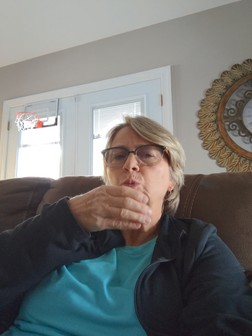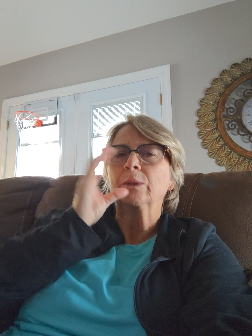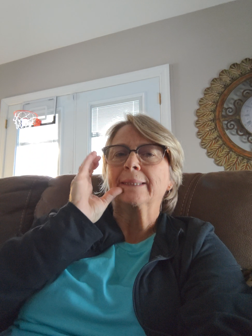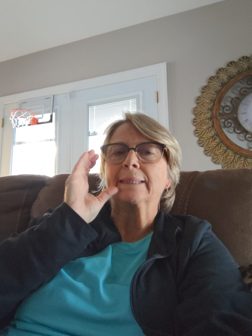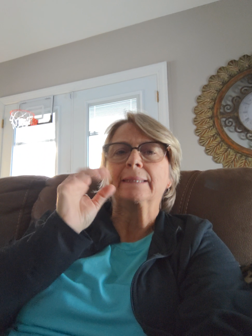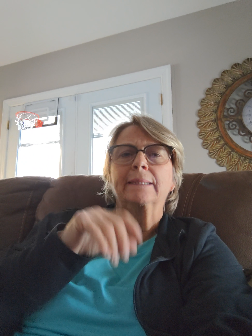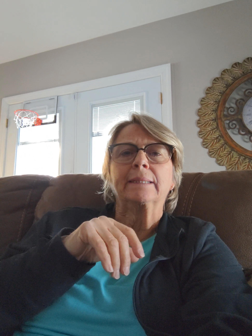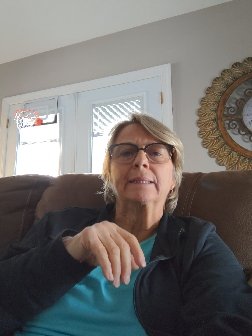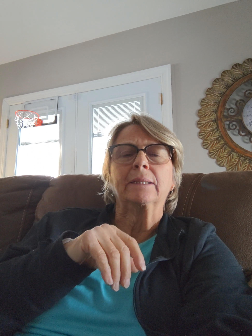drink